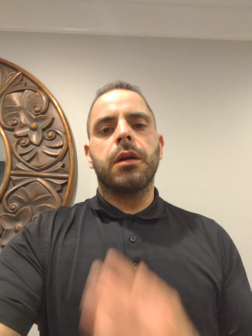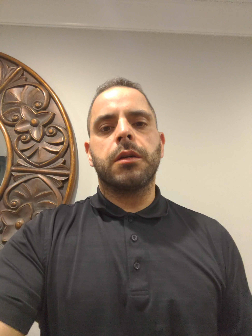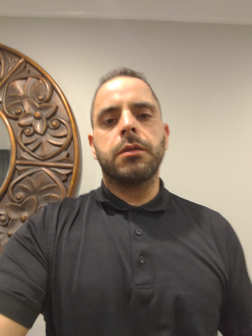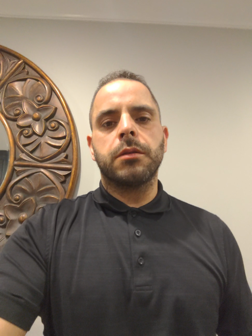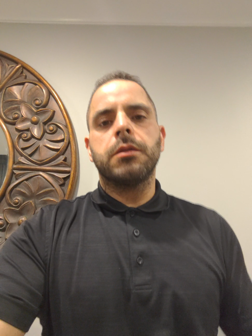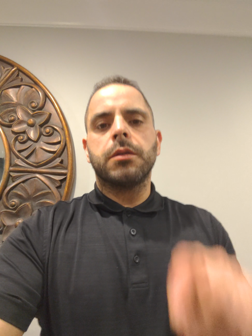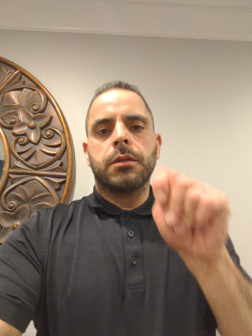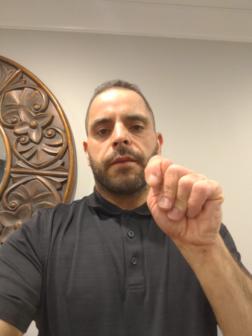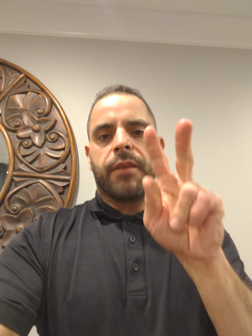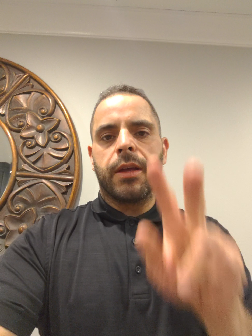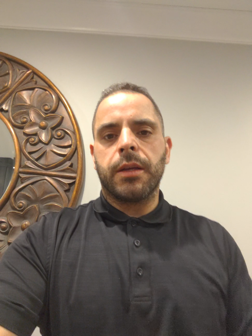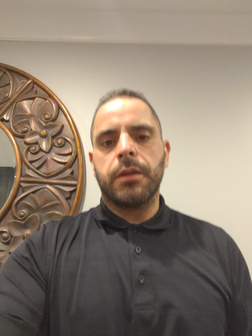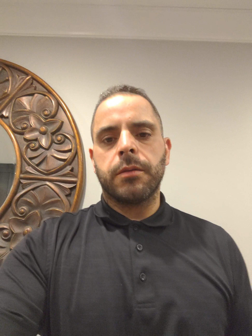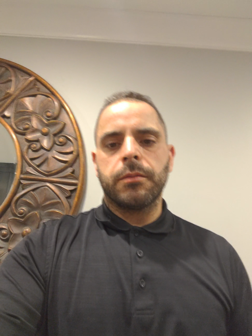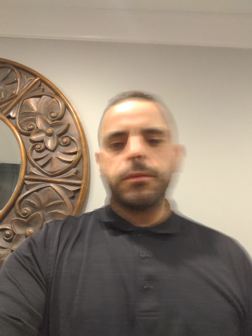TV